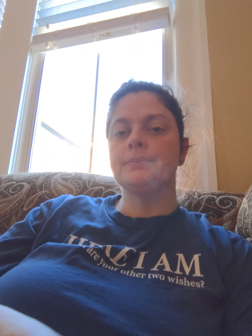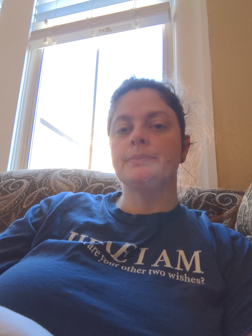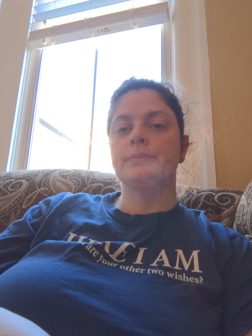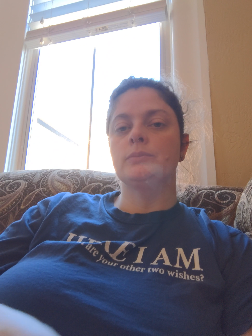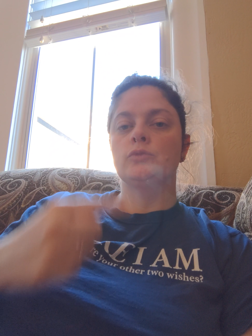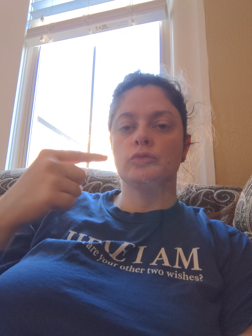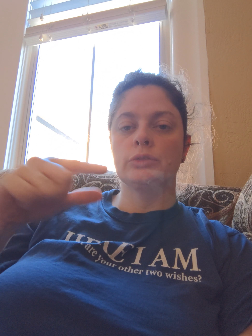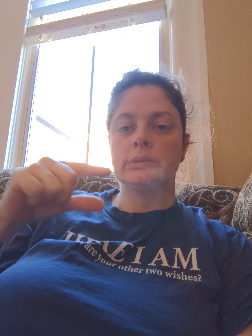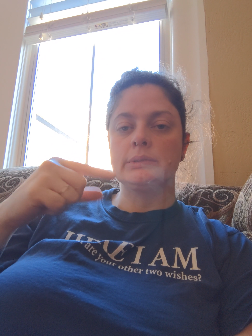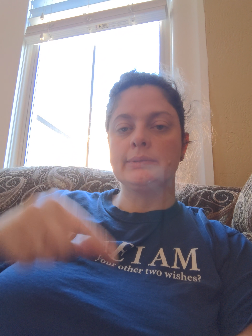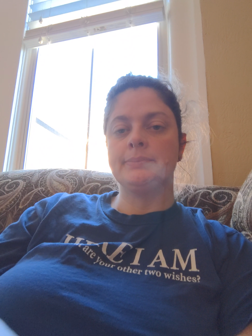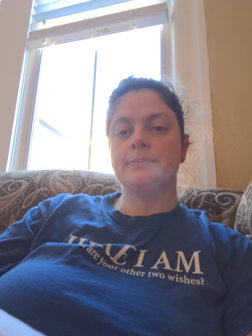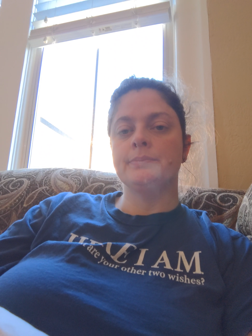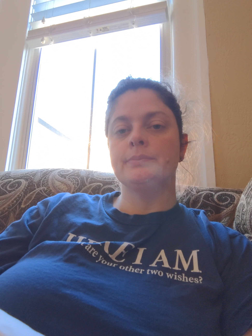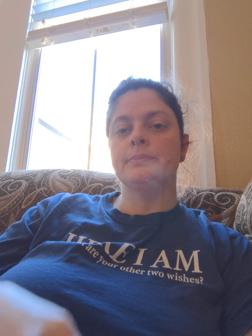green